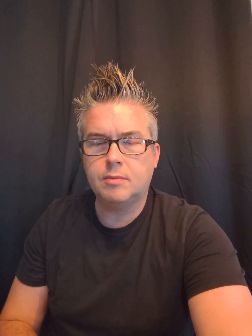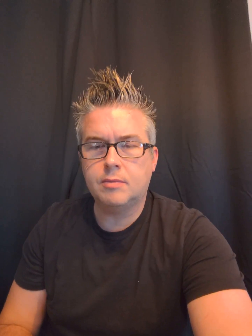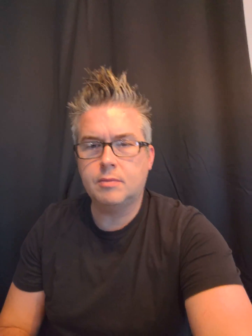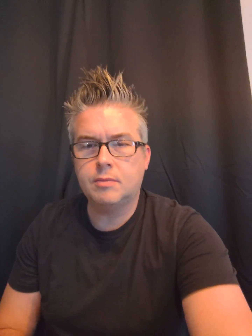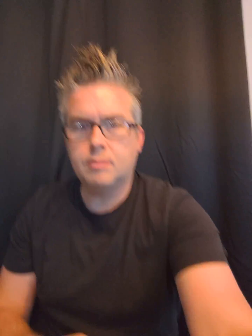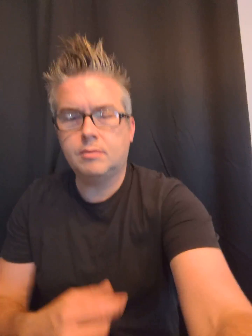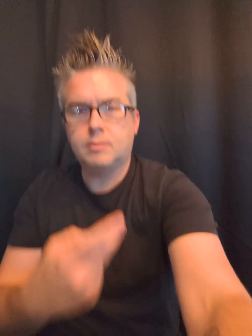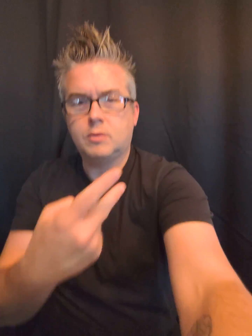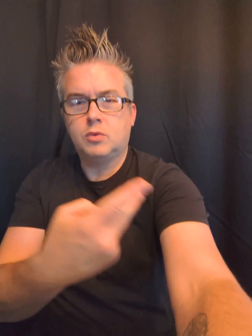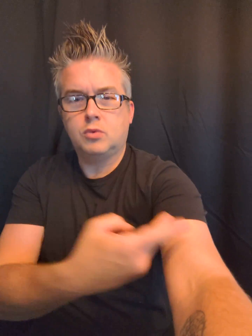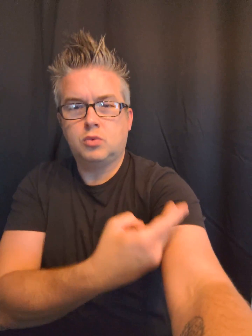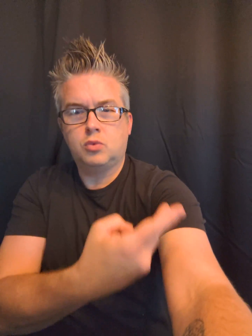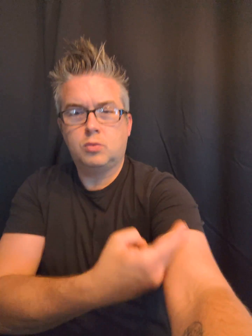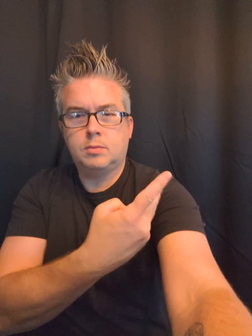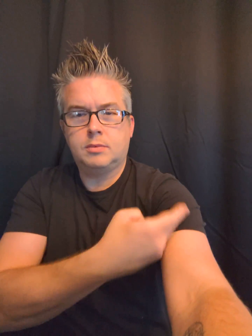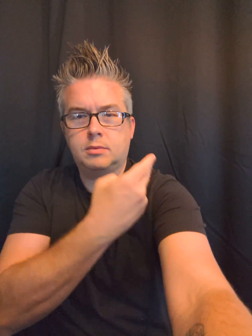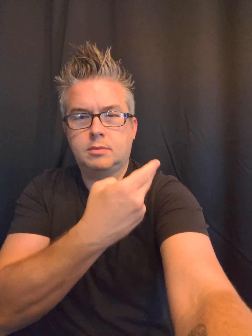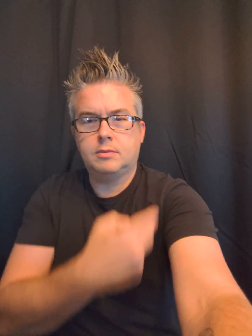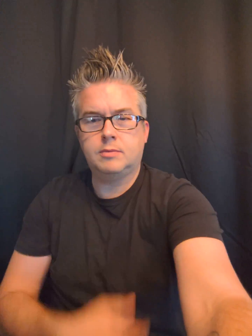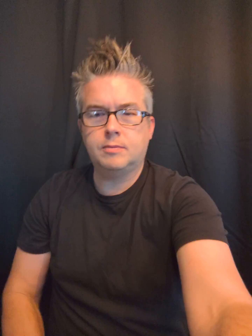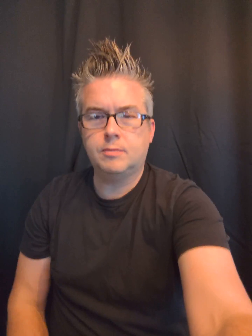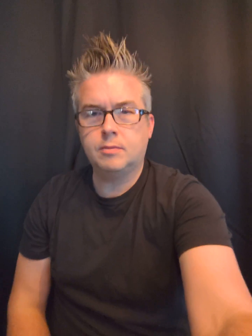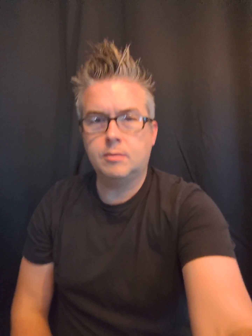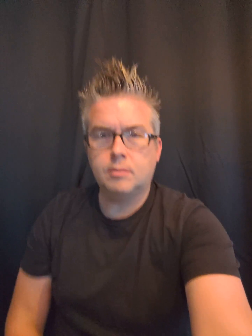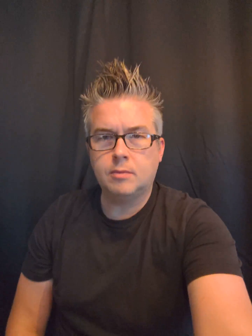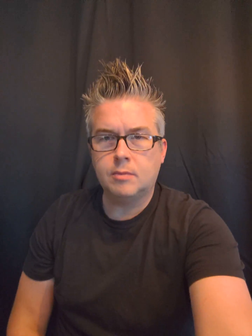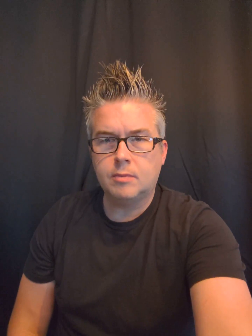sheep